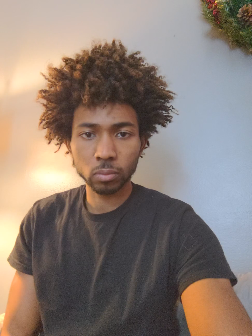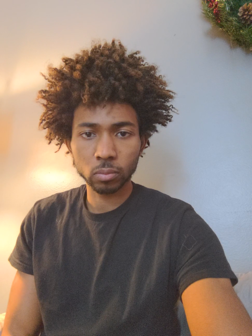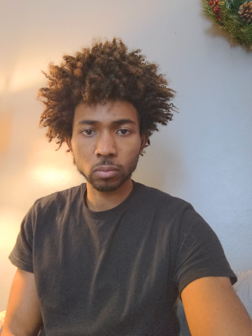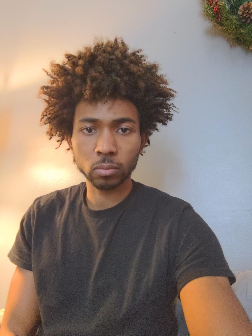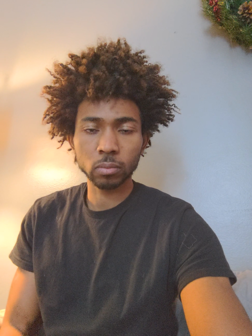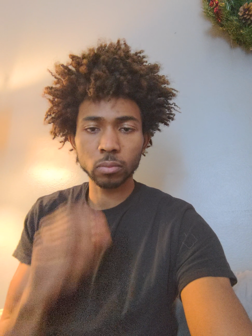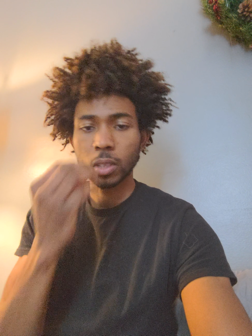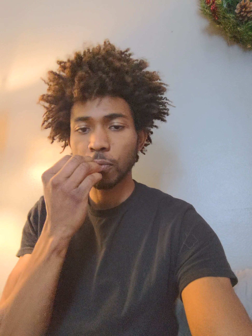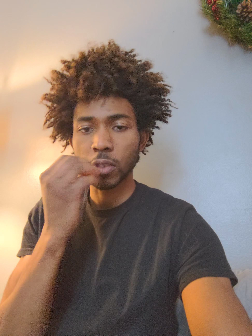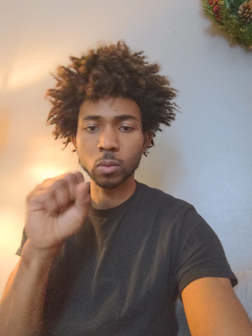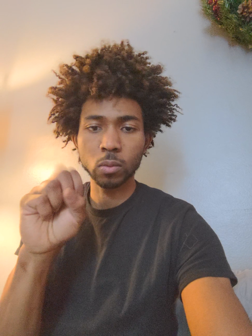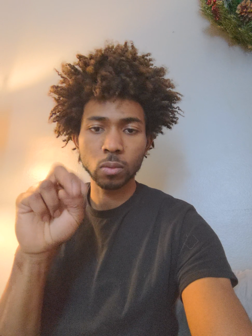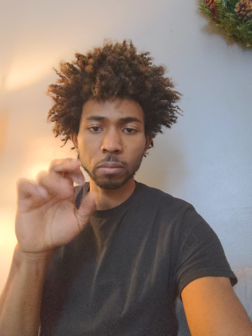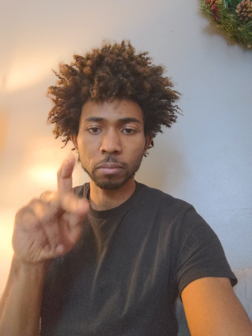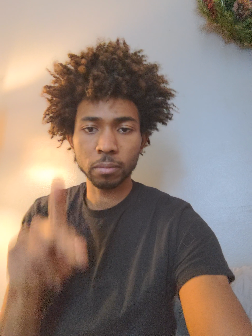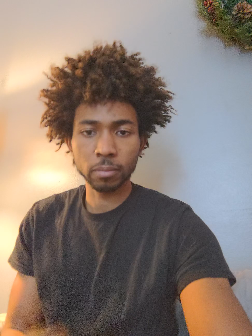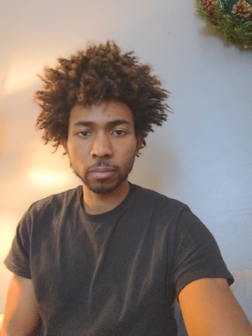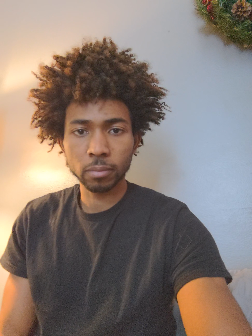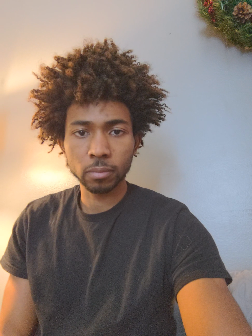snack